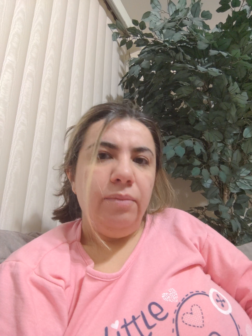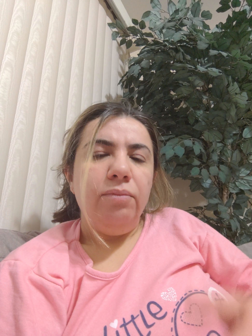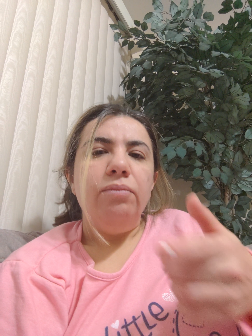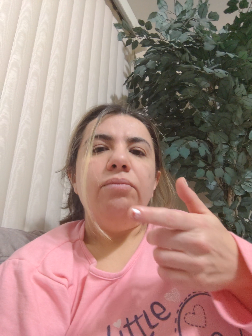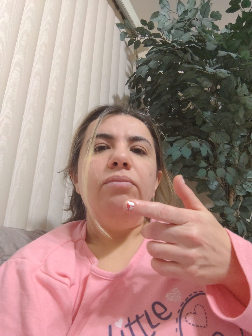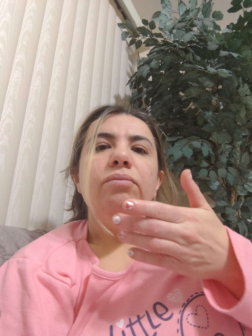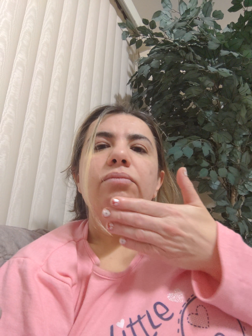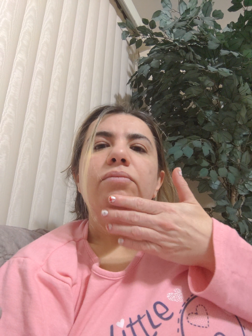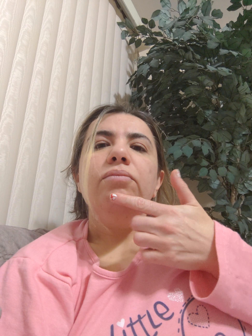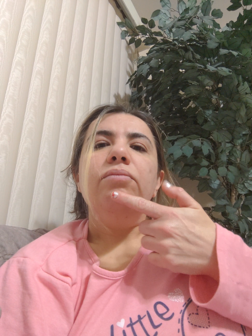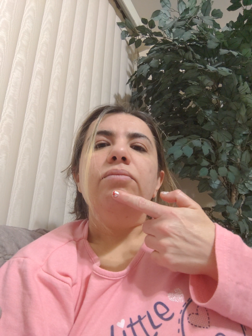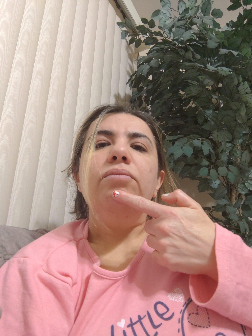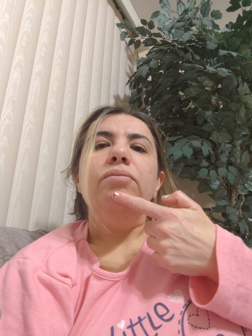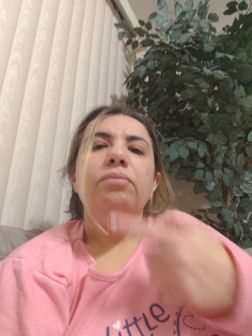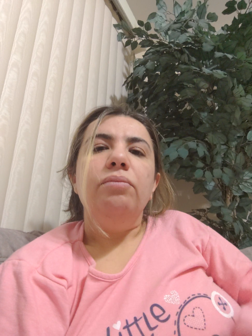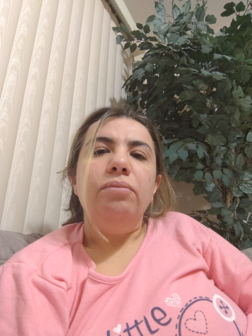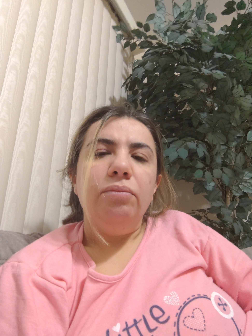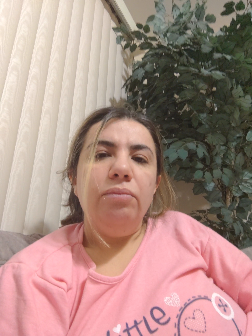cheek